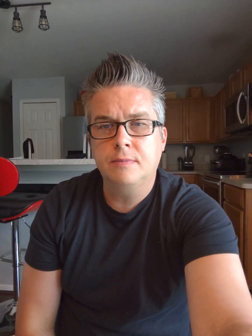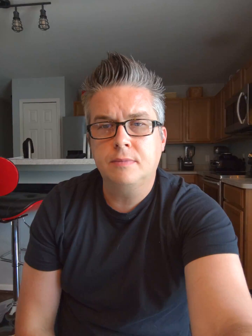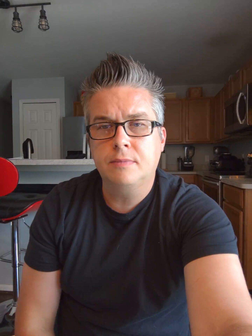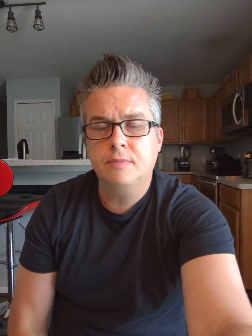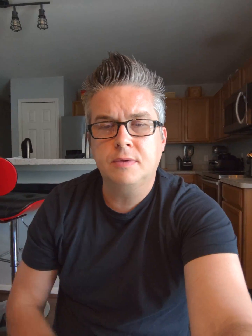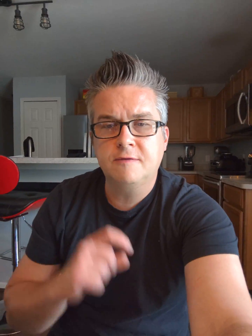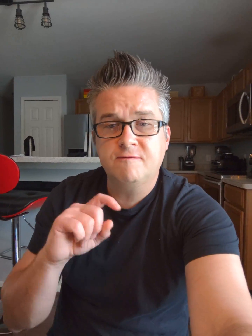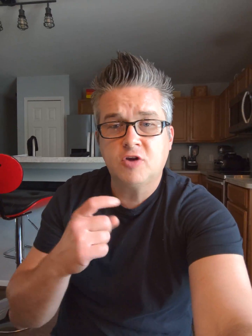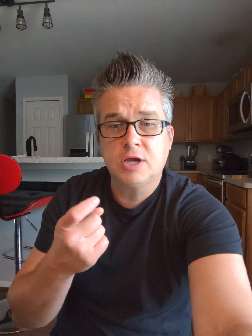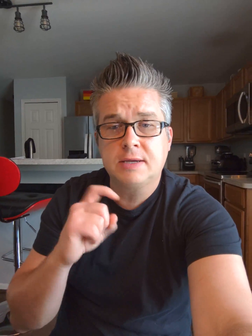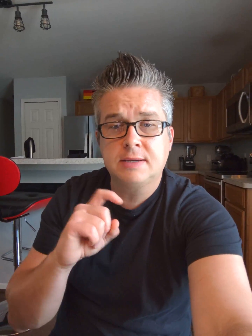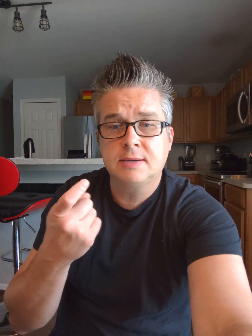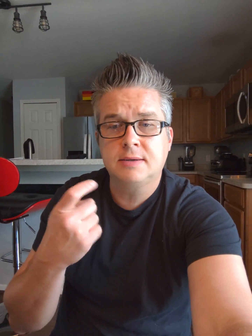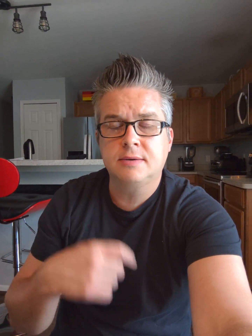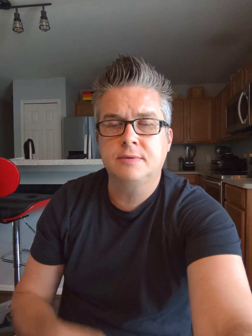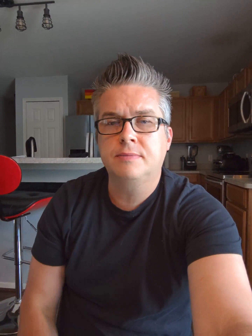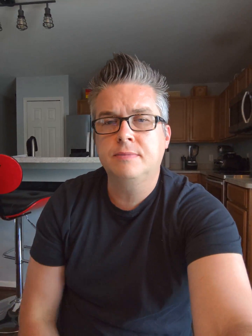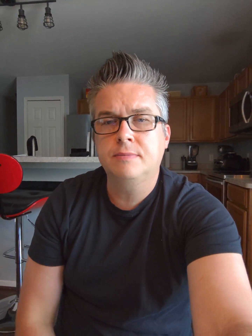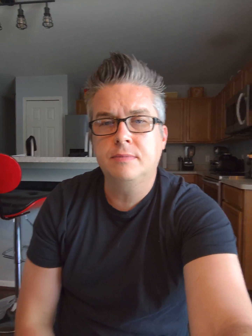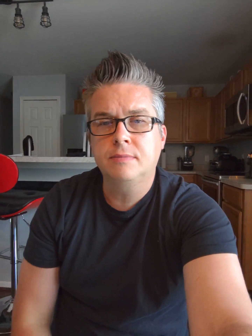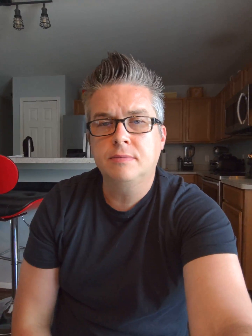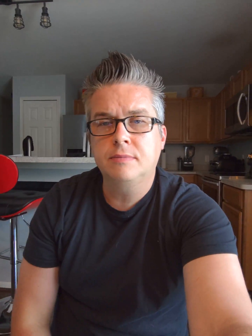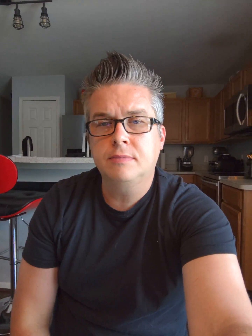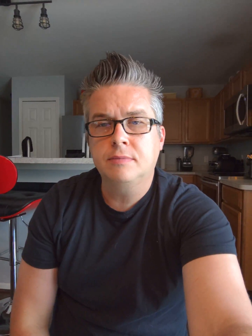friend